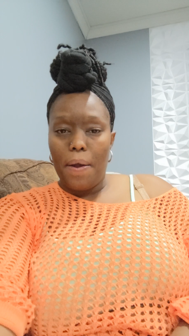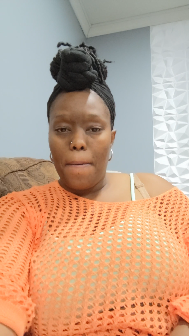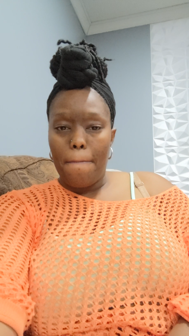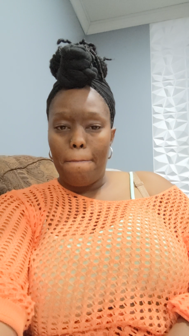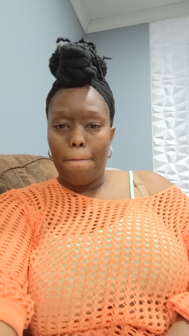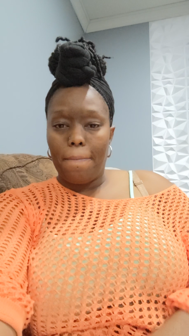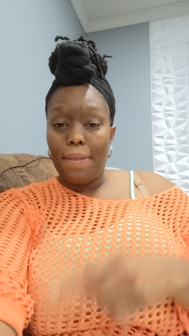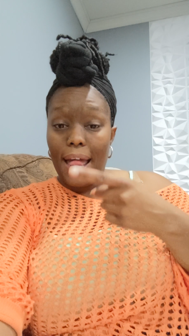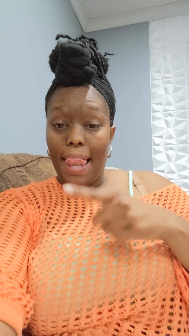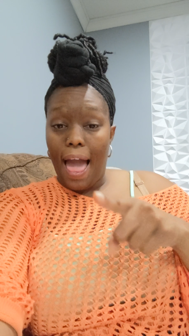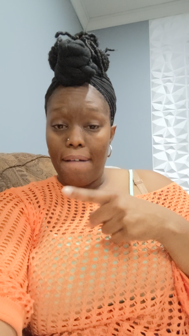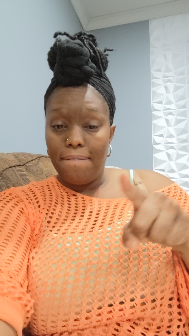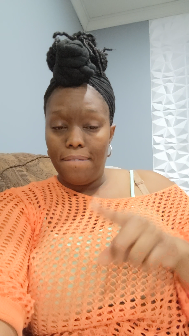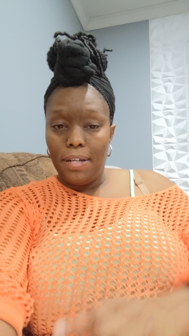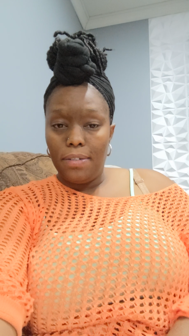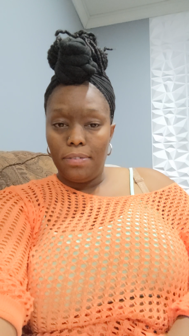knife